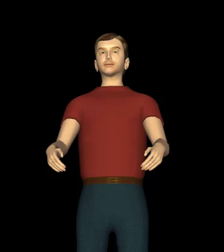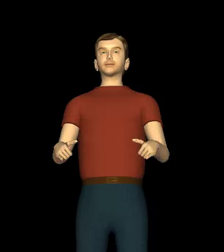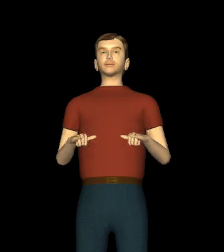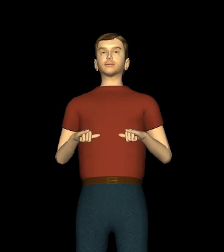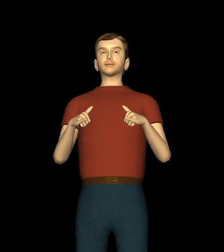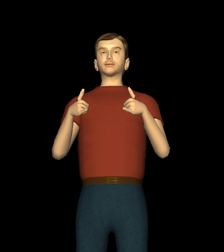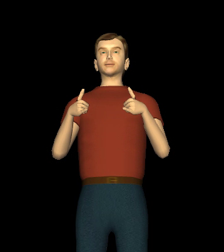شاب